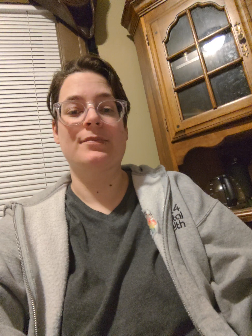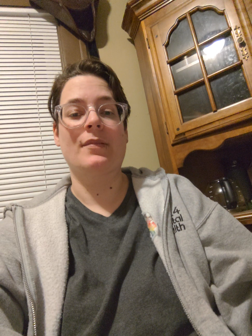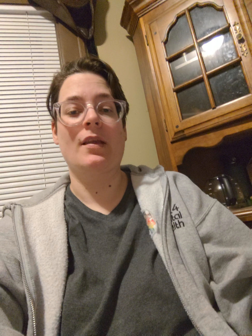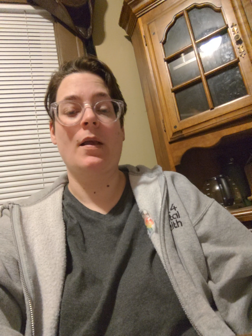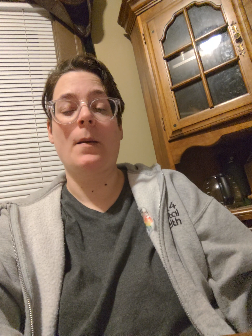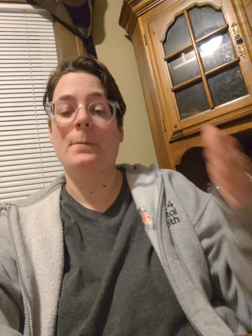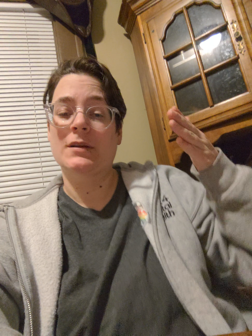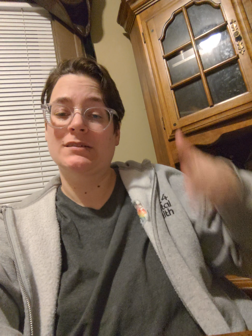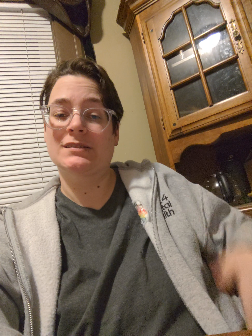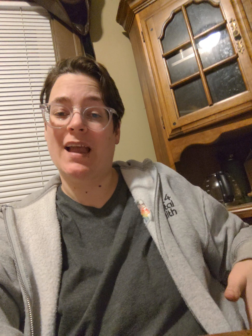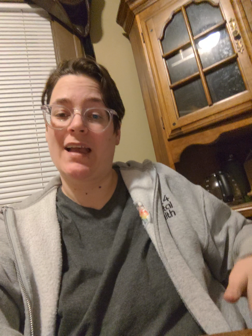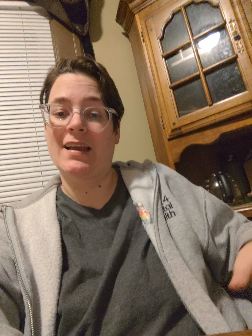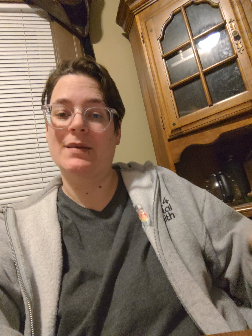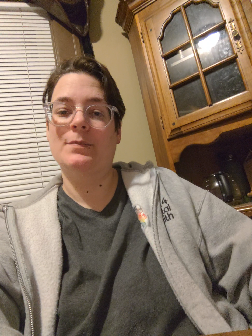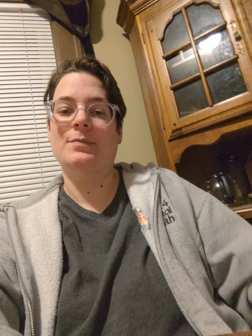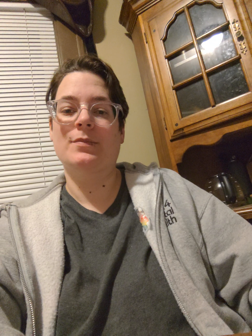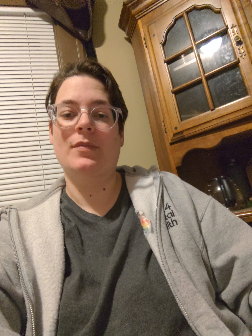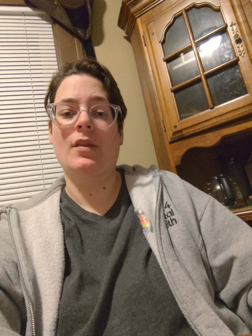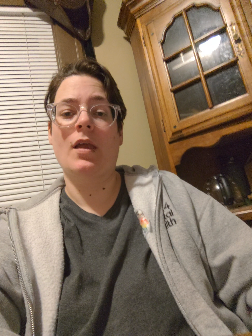beside